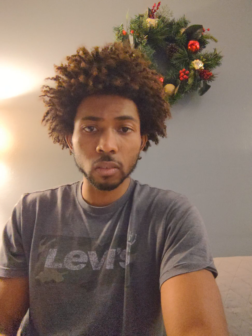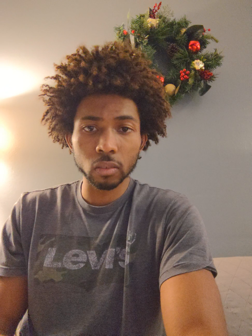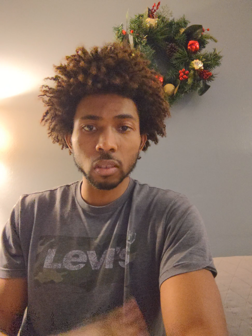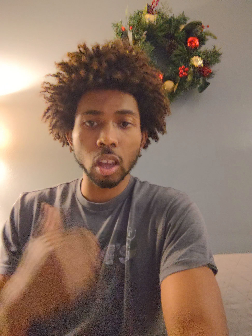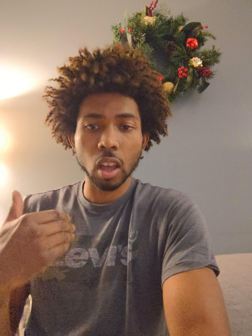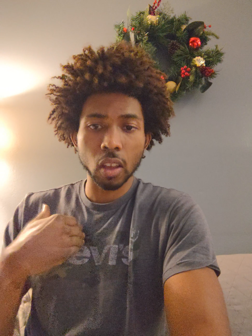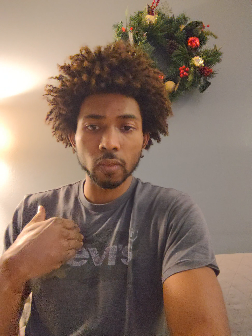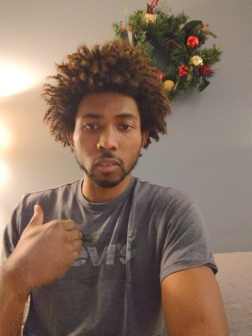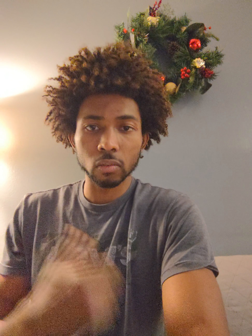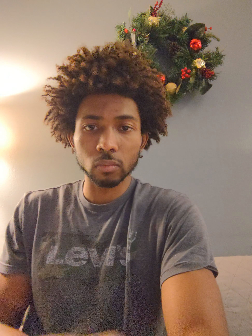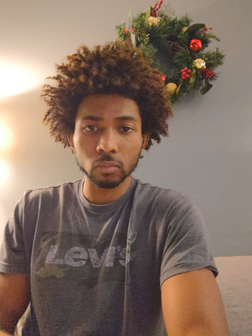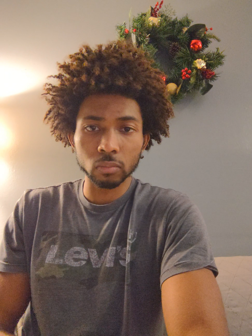have to